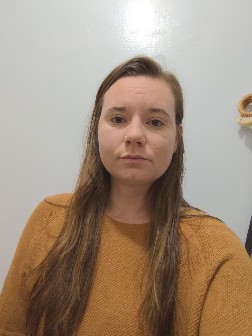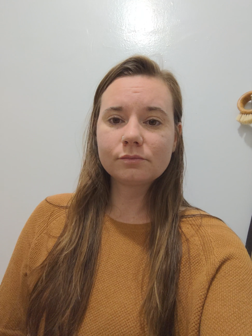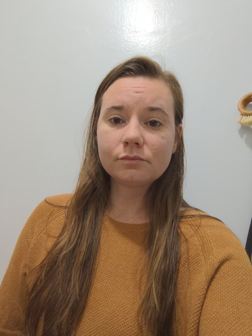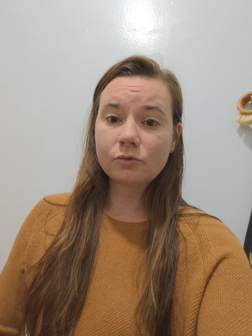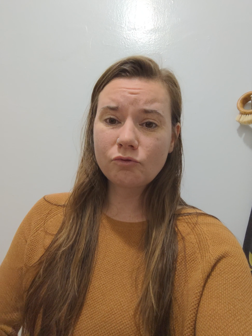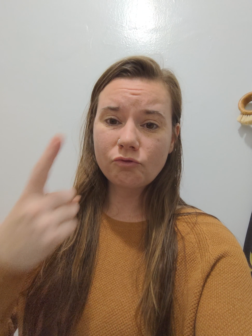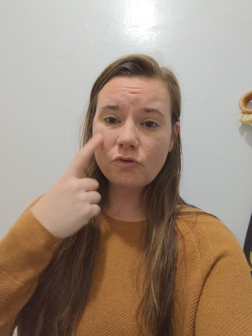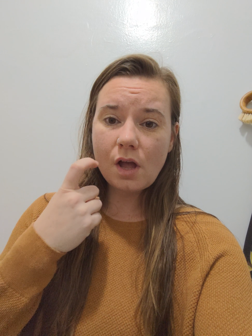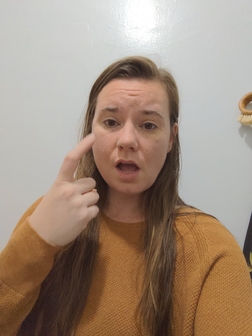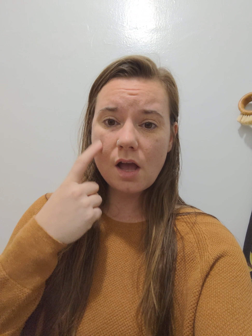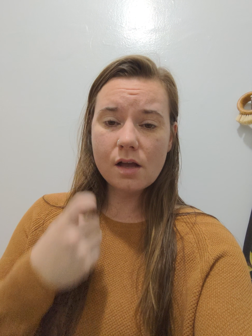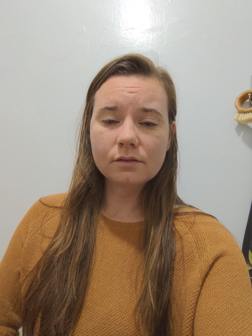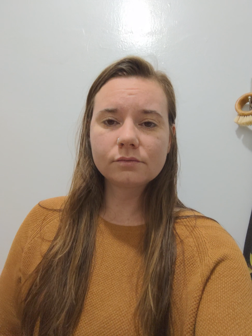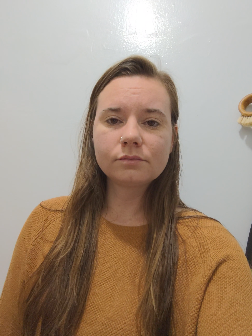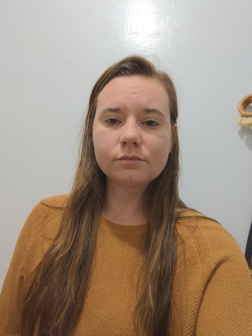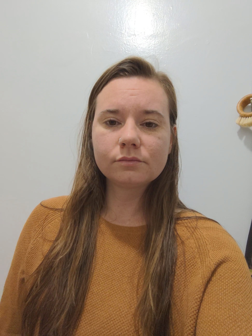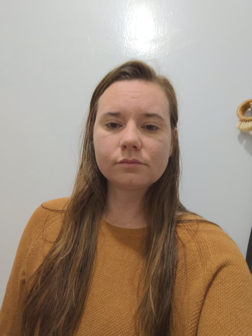cry